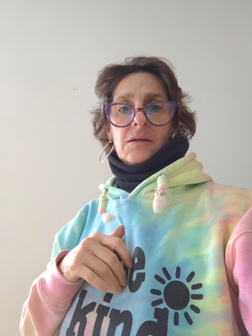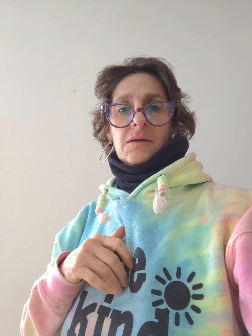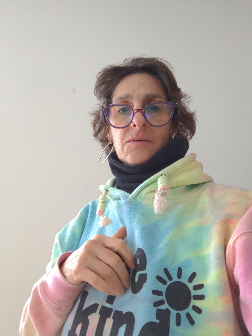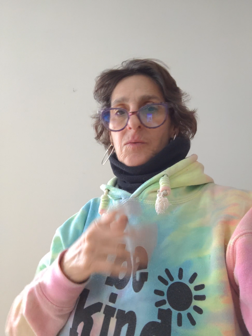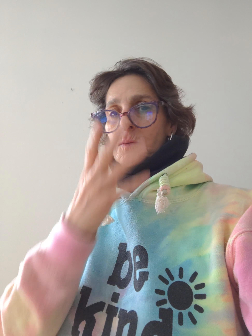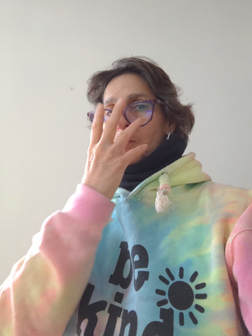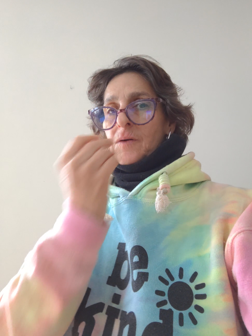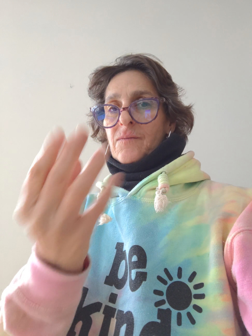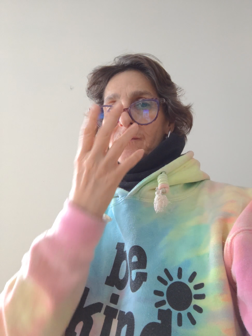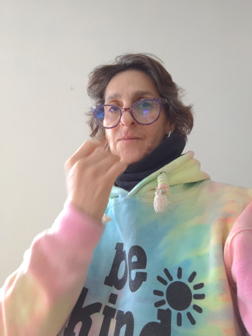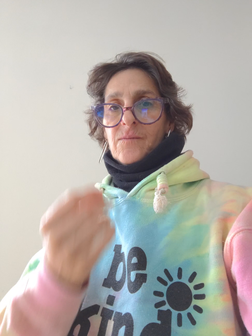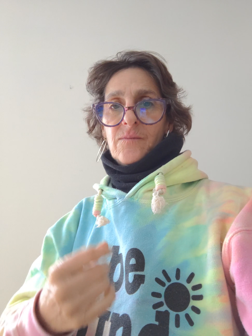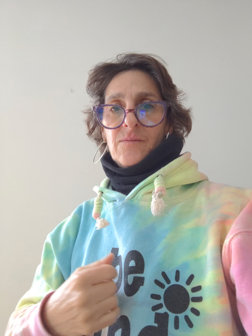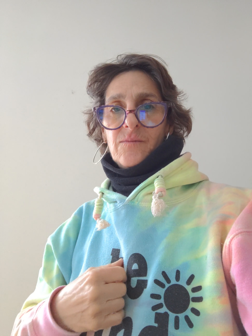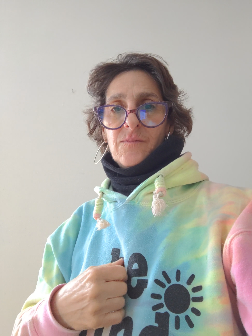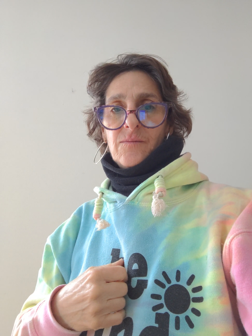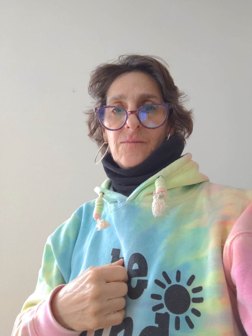wolf